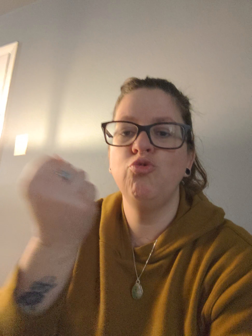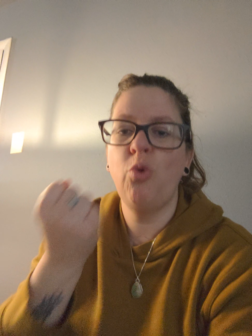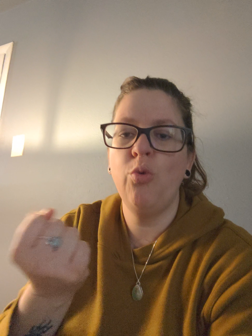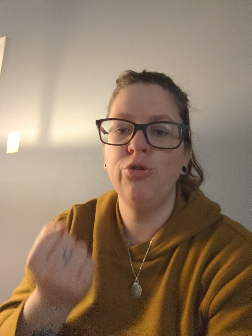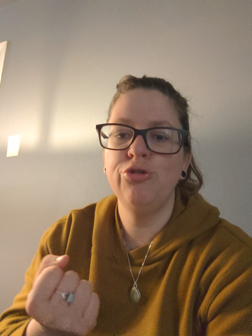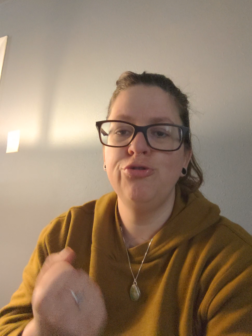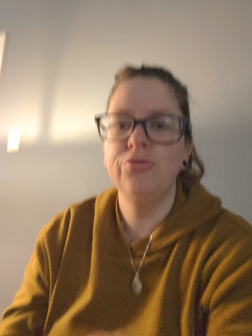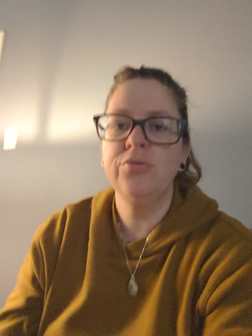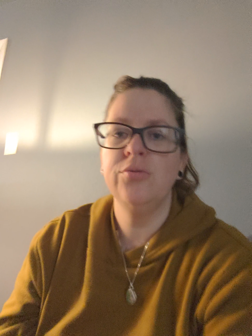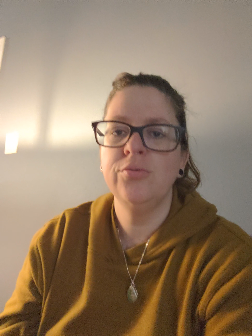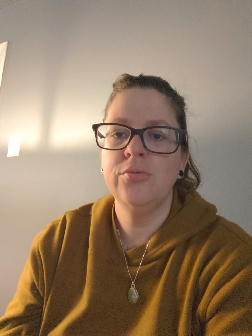drawer